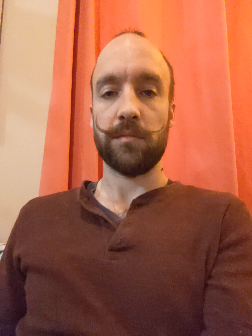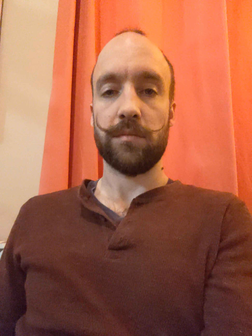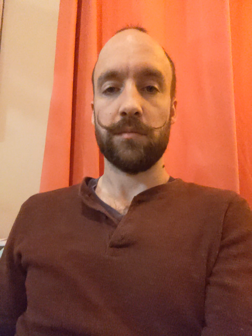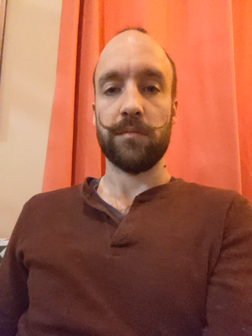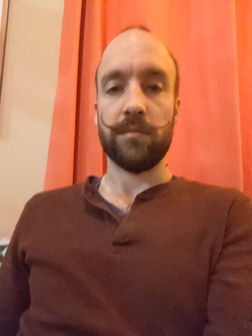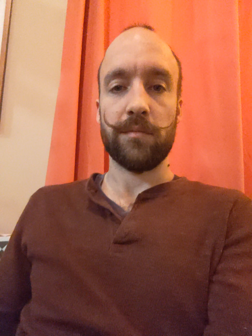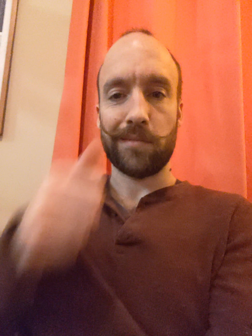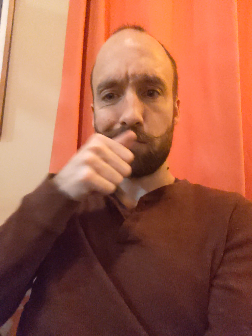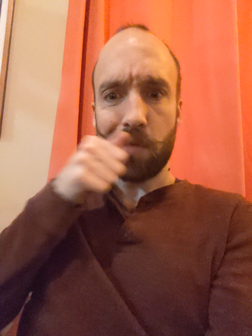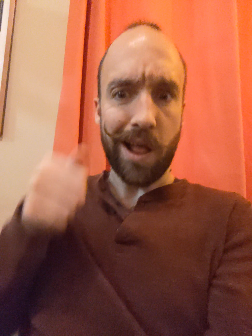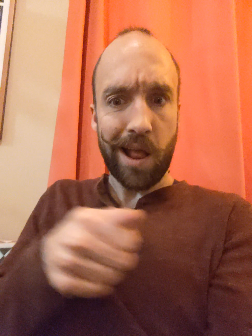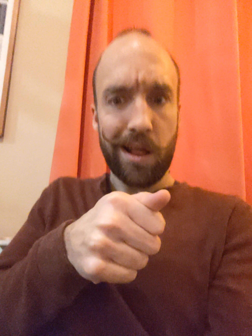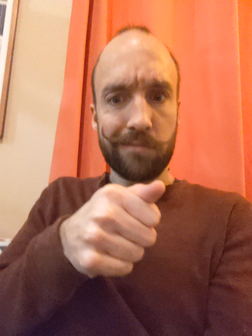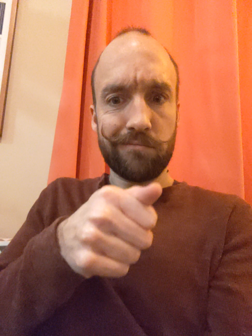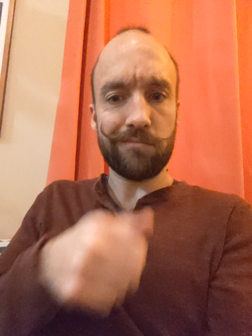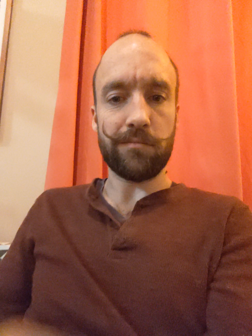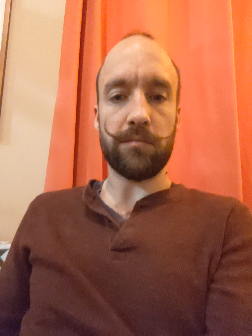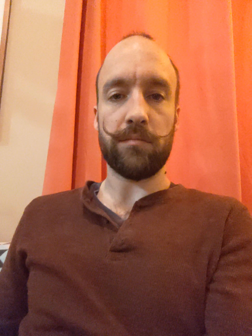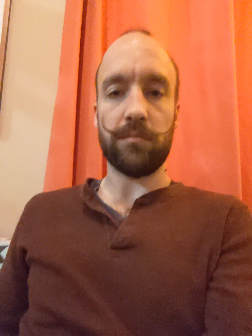hide